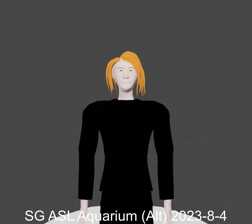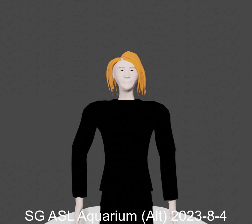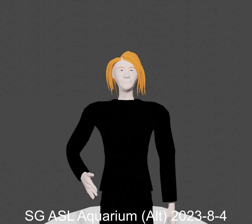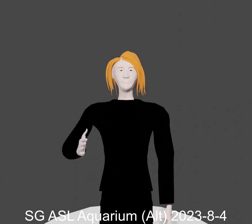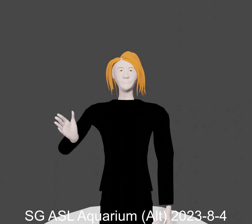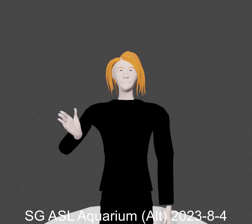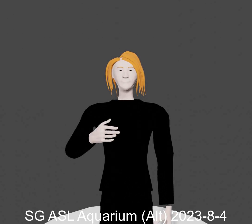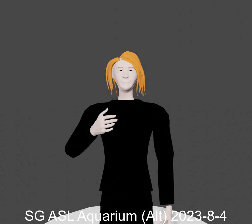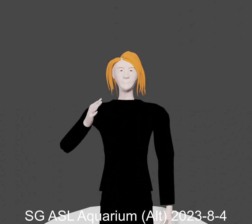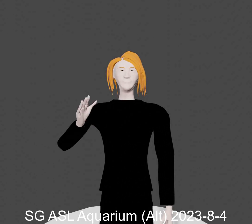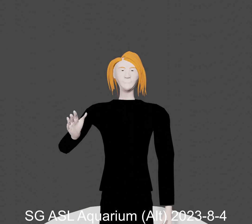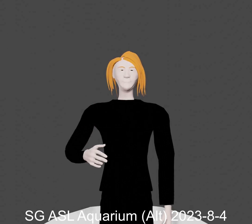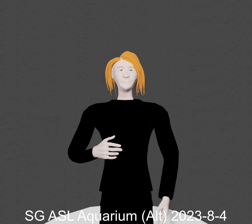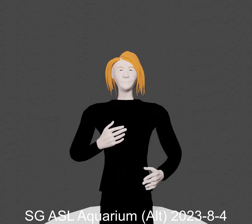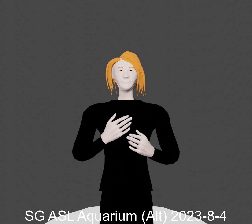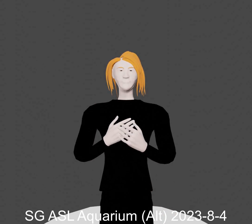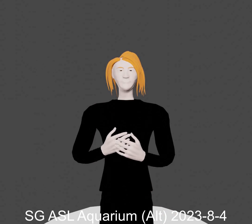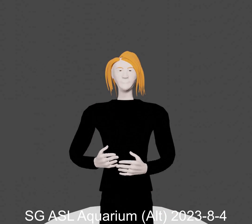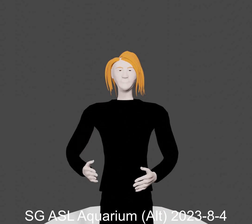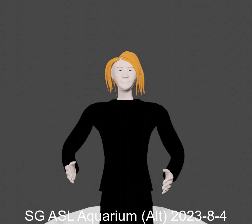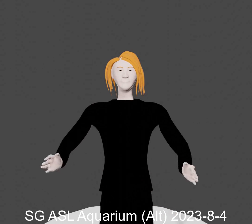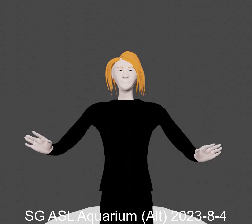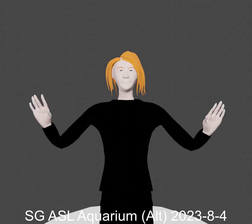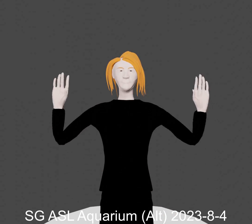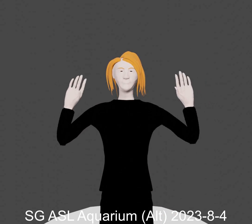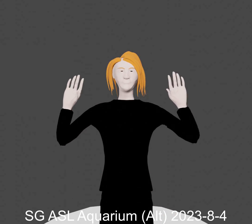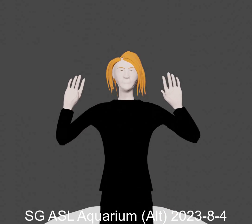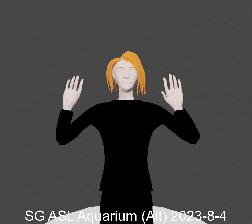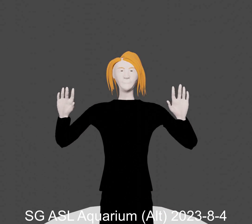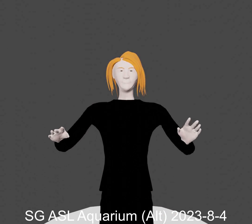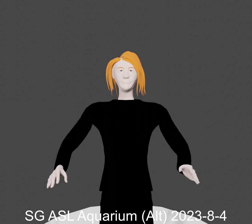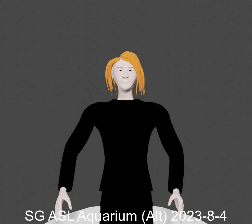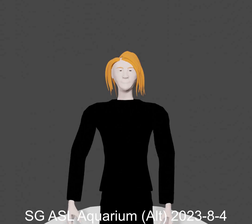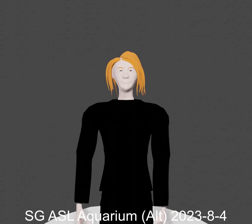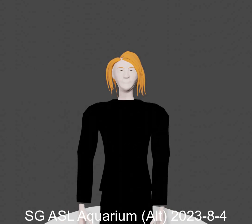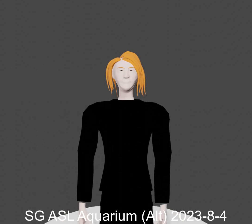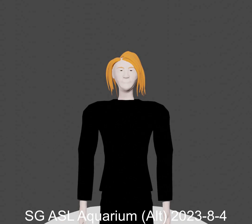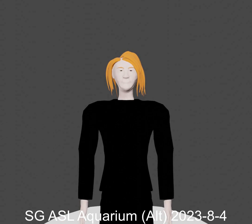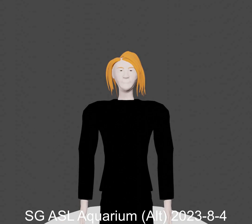Aquarium